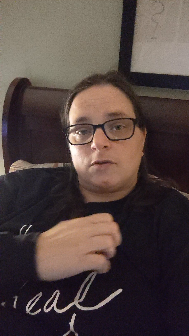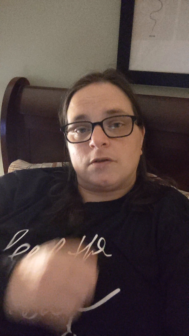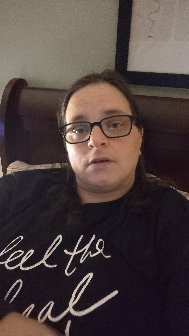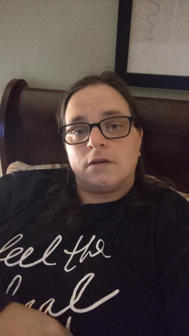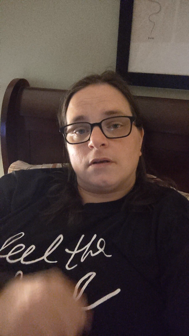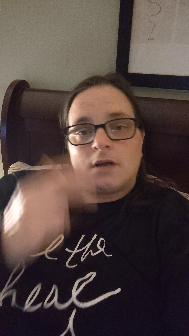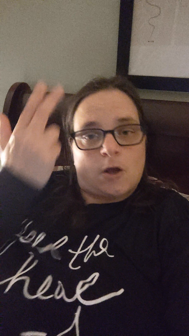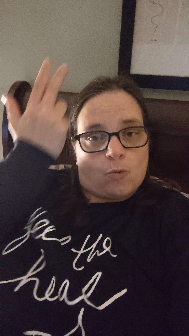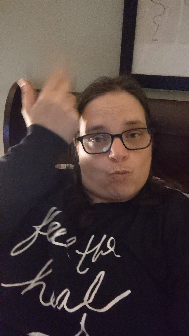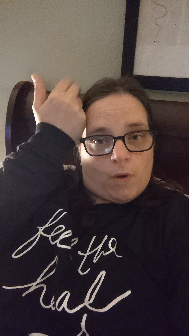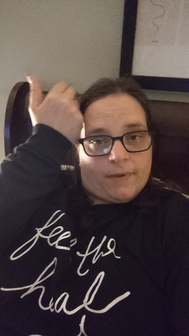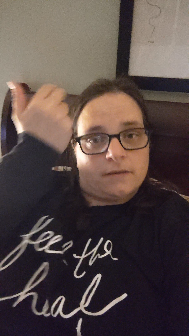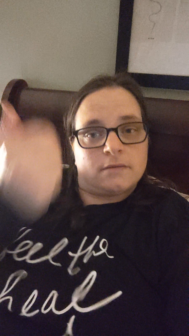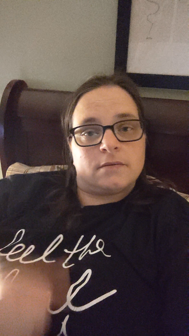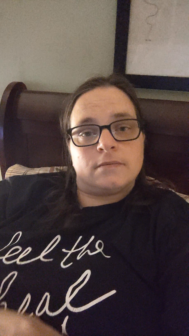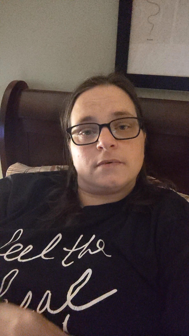rabbit